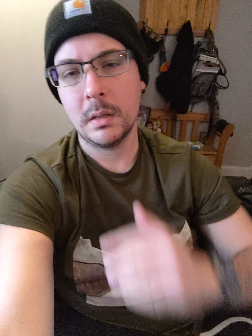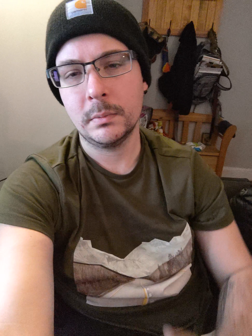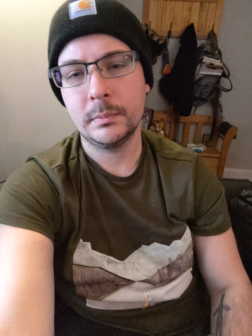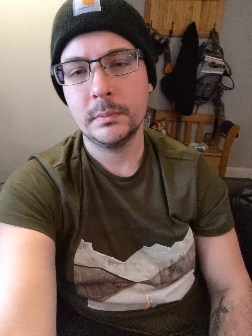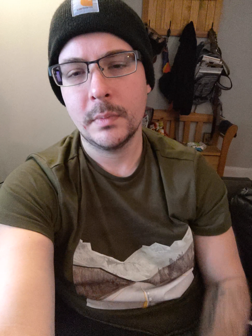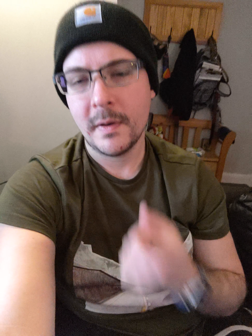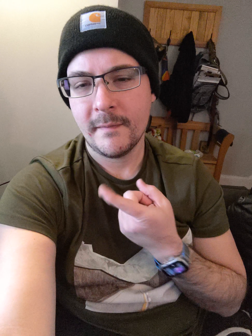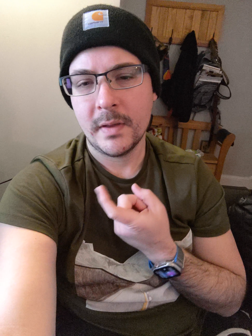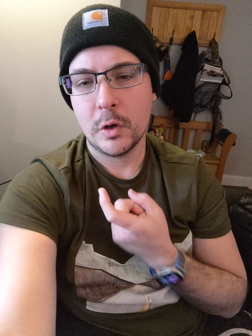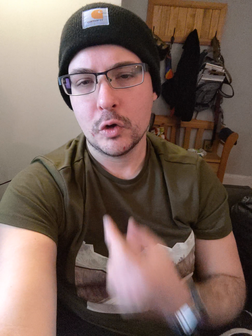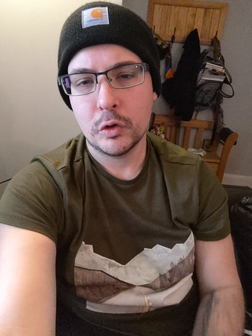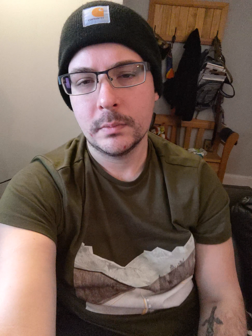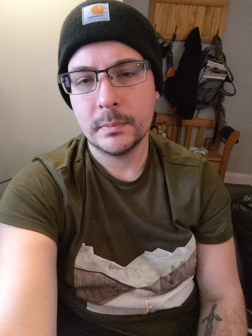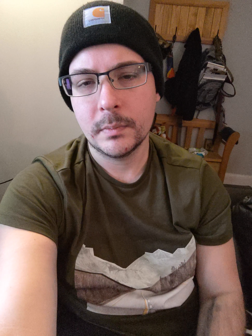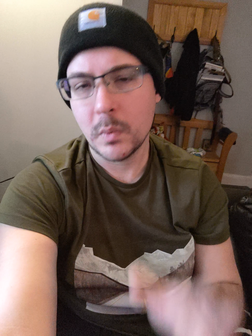finger